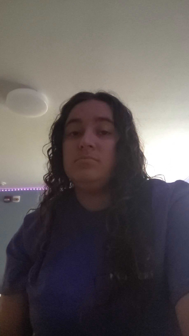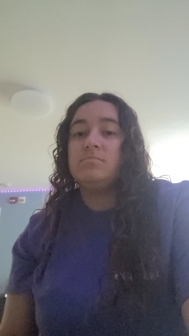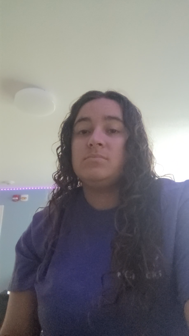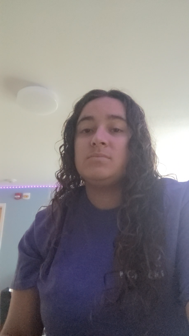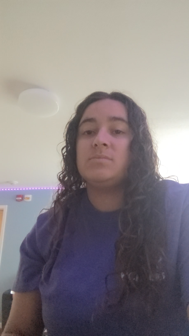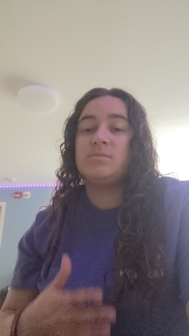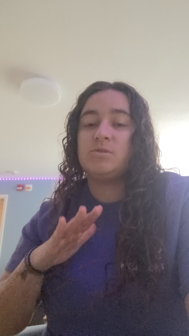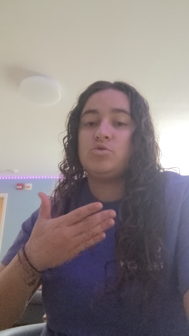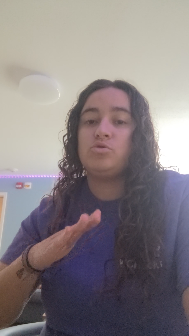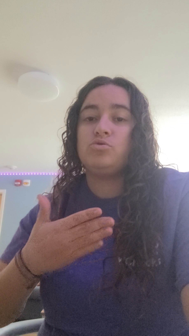cook